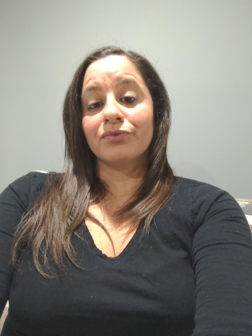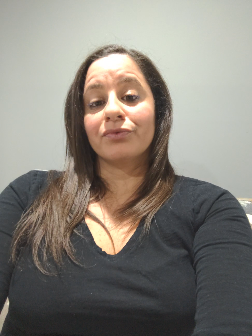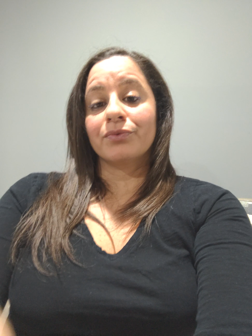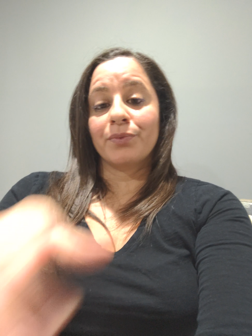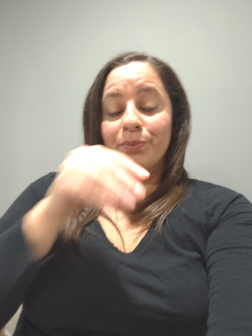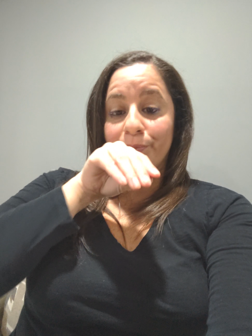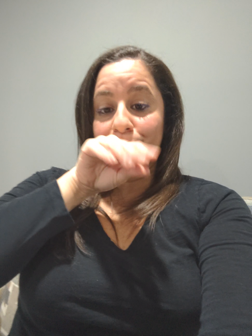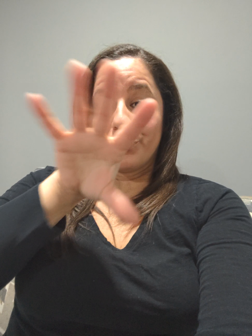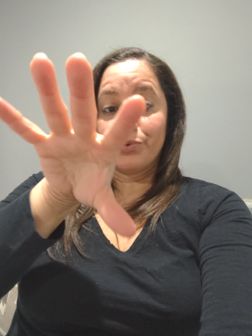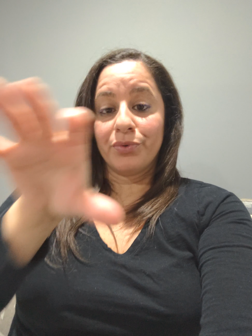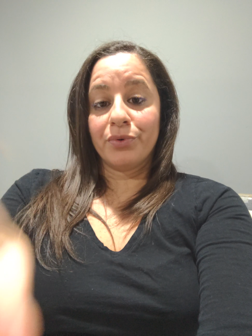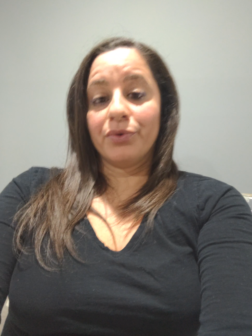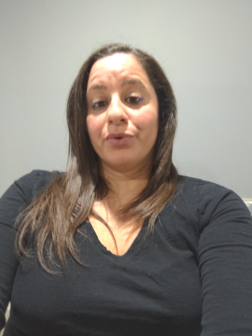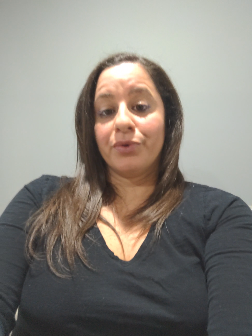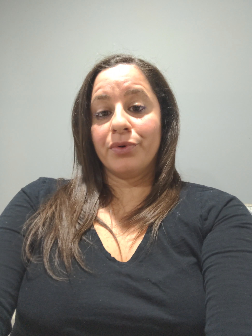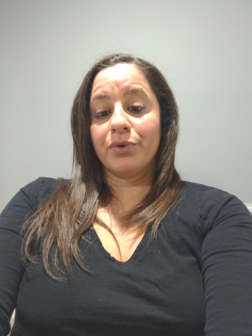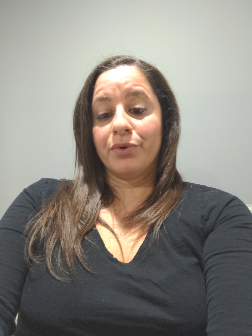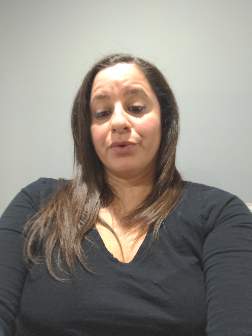blow